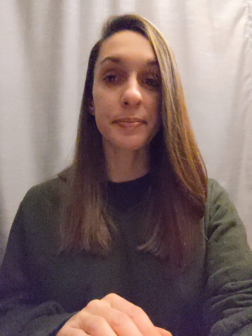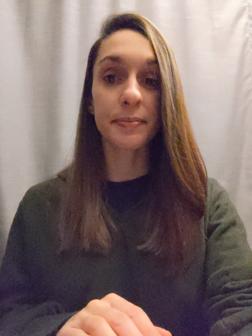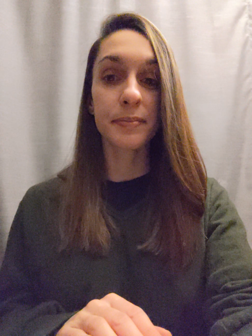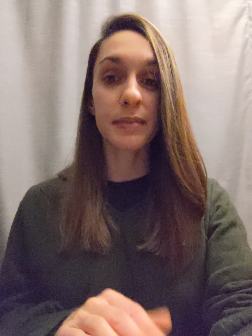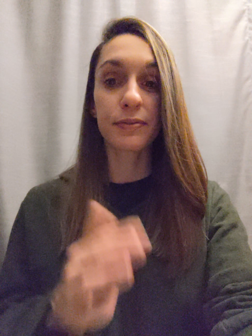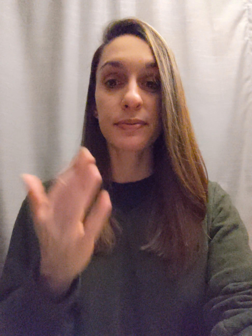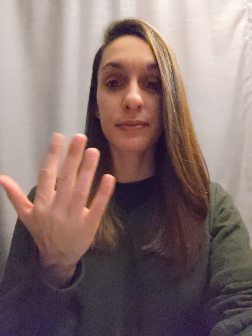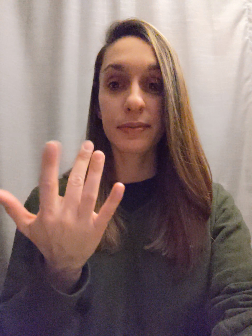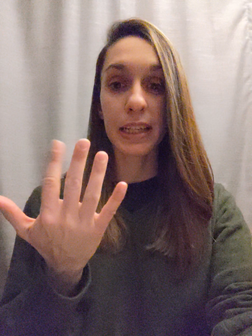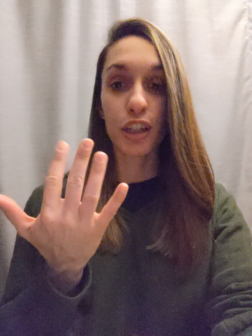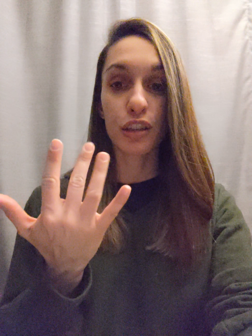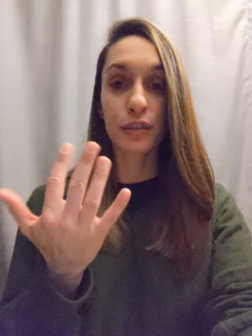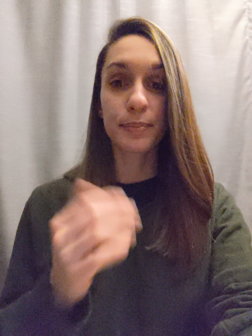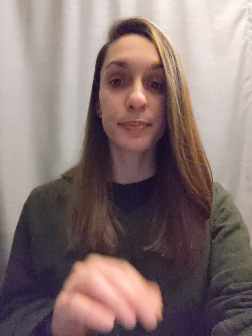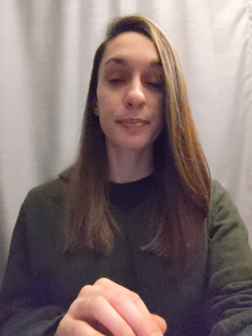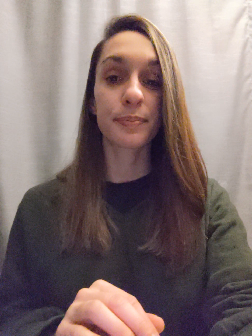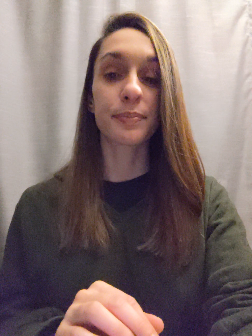finger